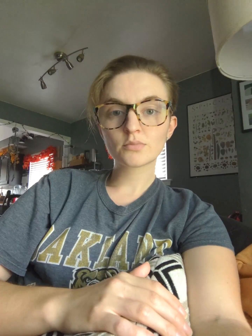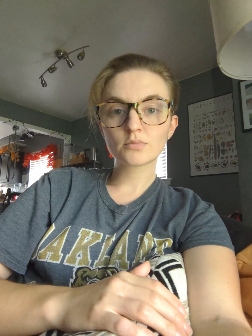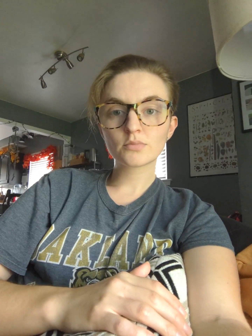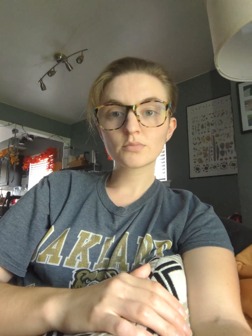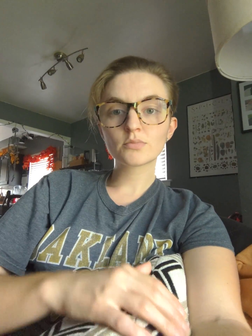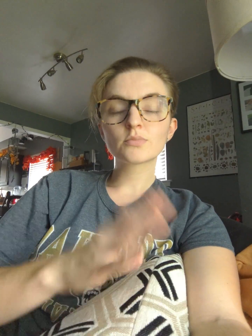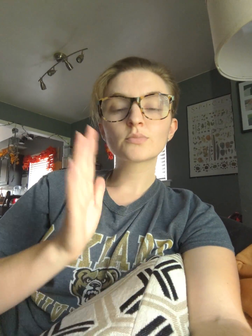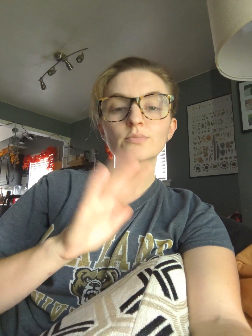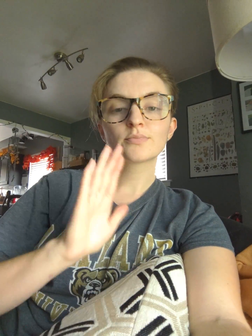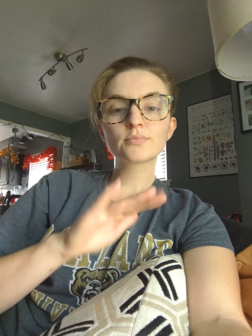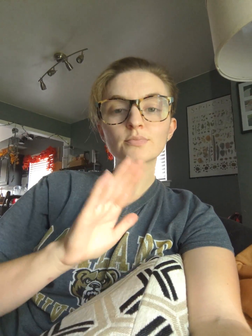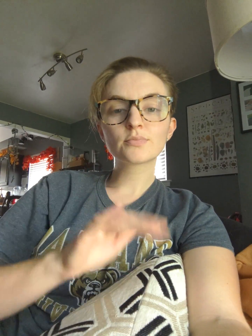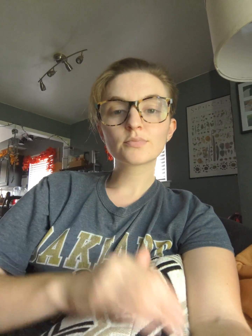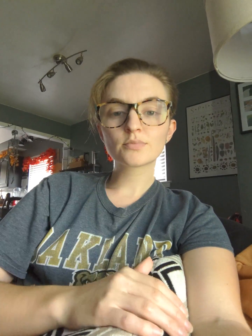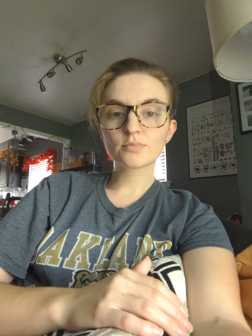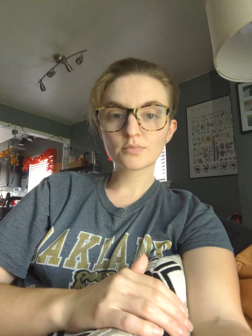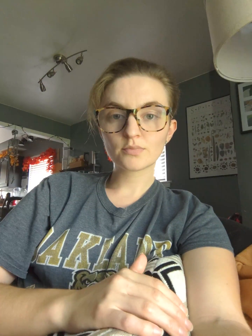clap